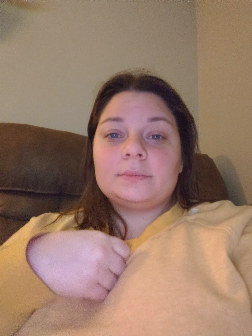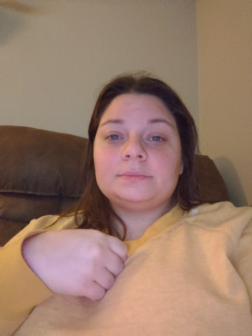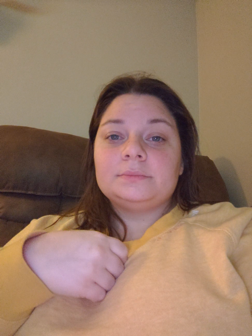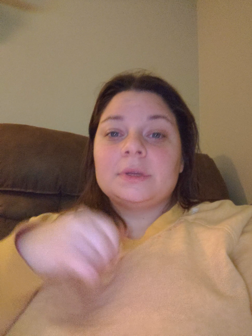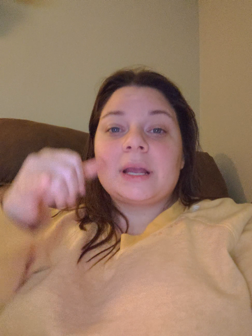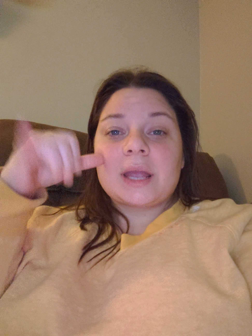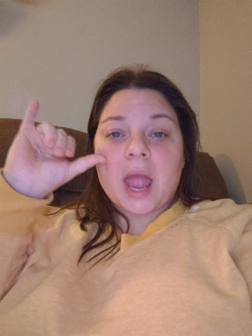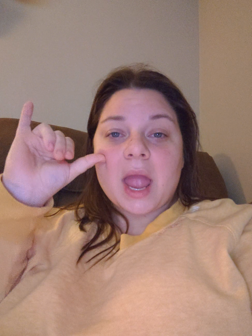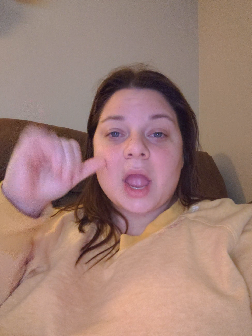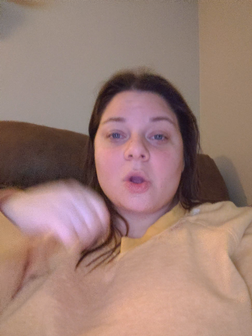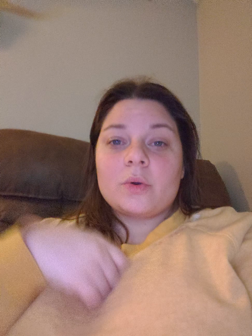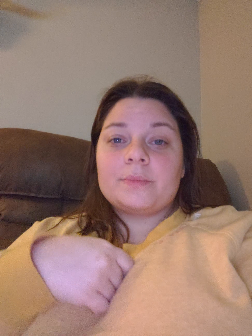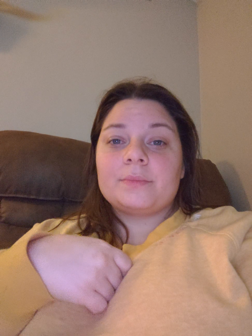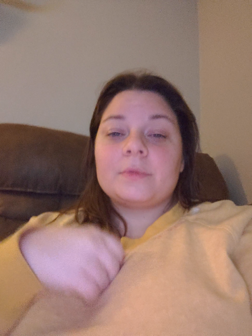cow